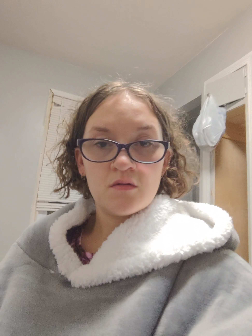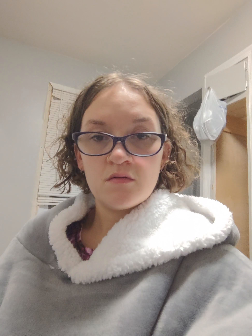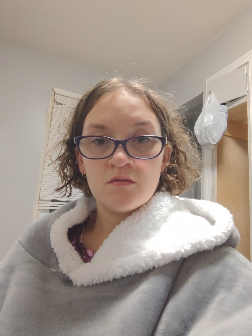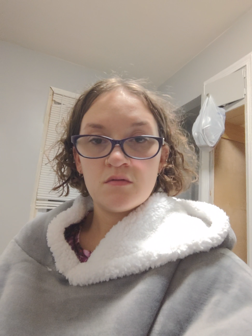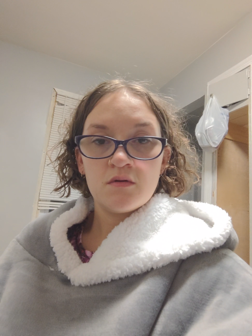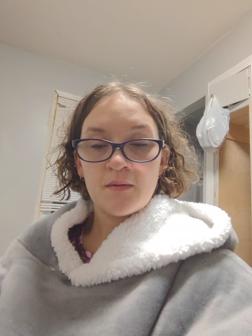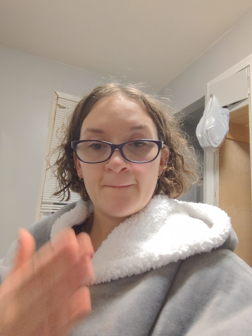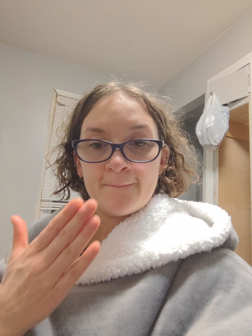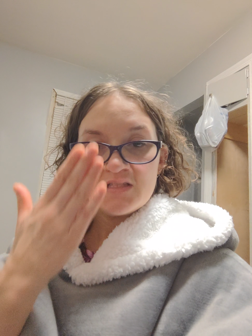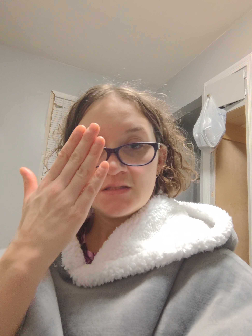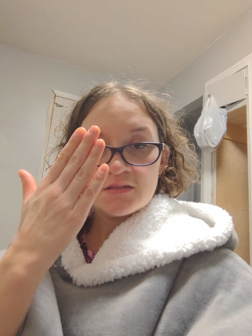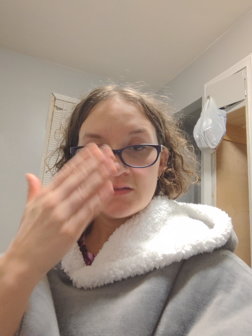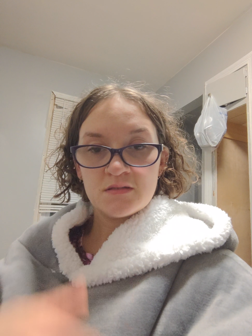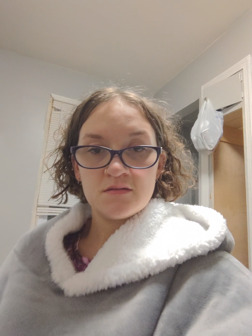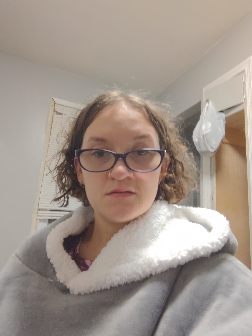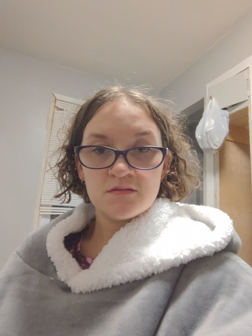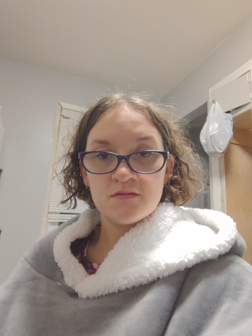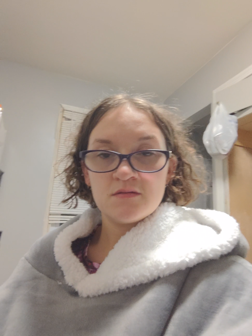mitten